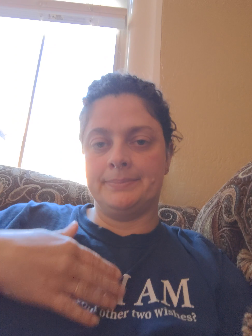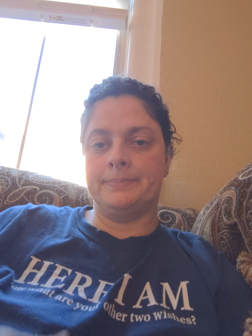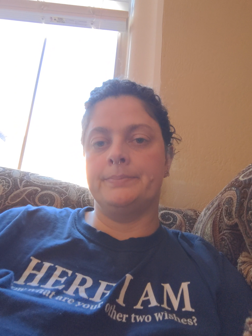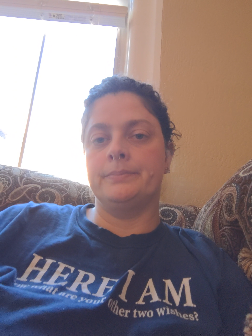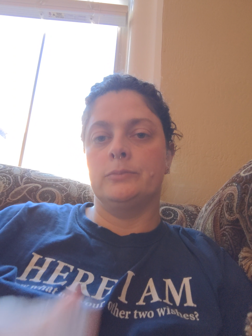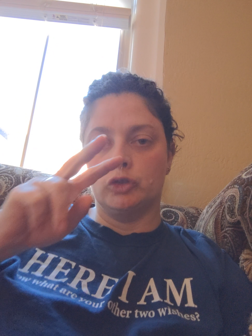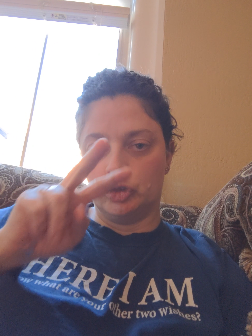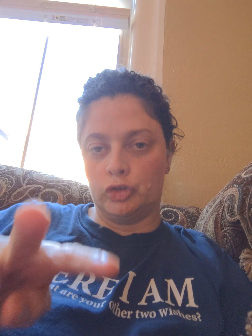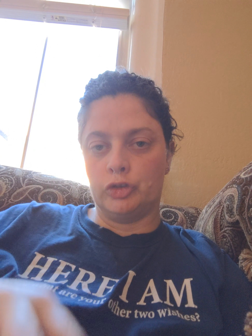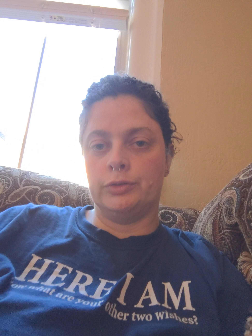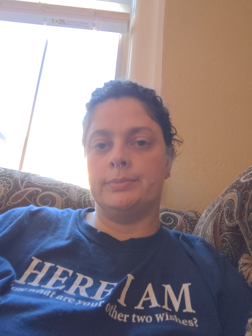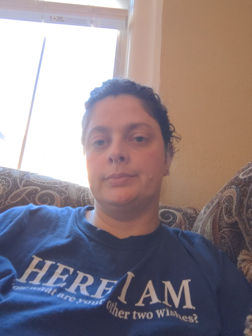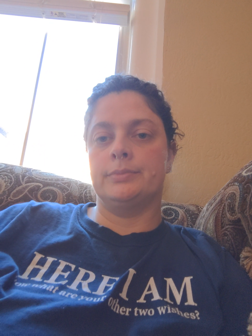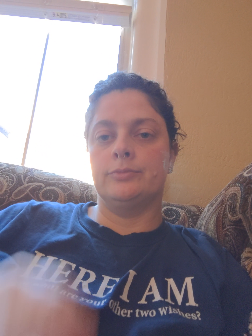look